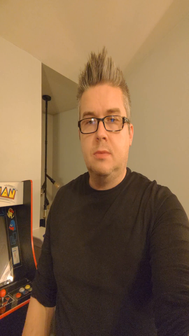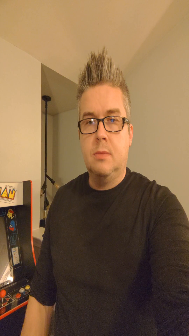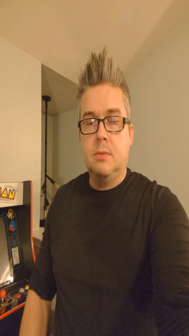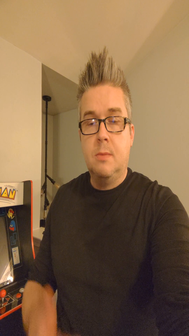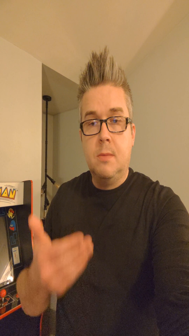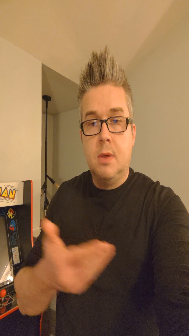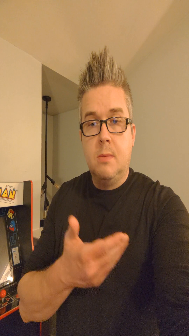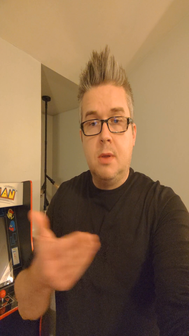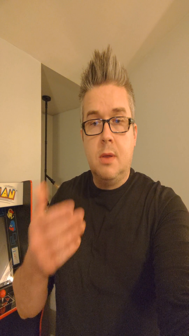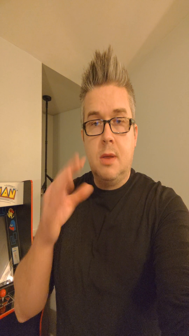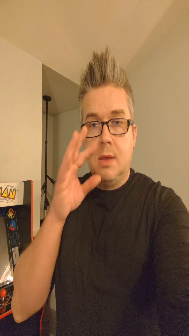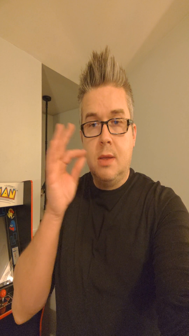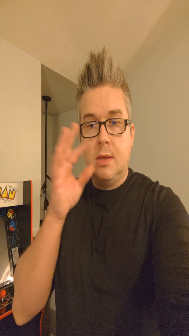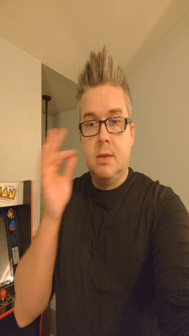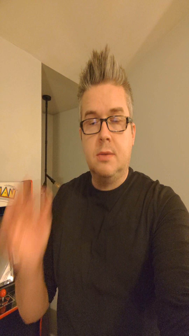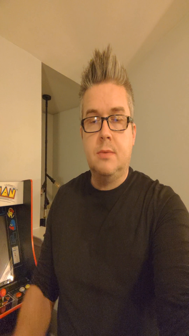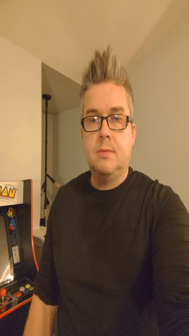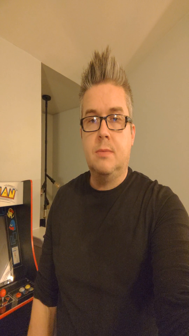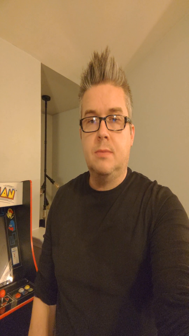kitty